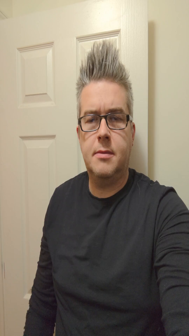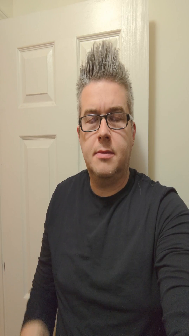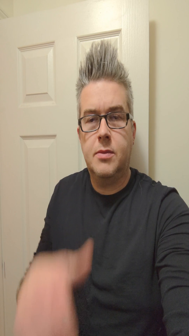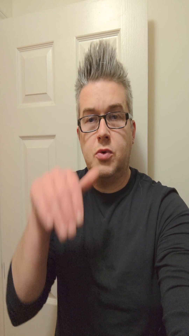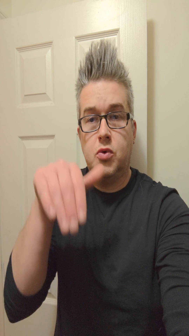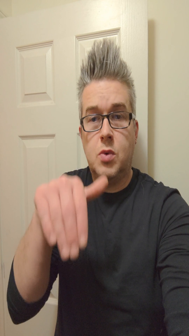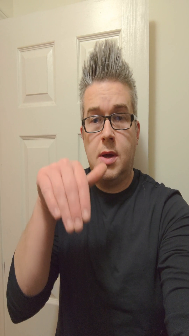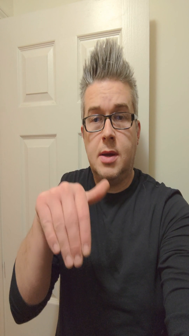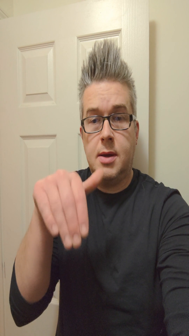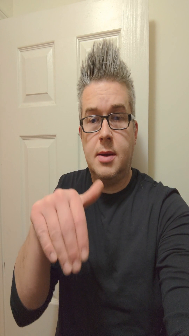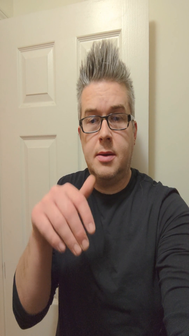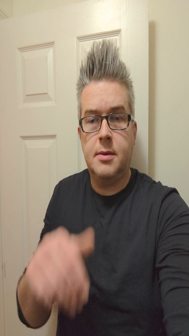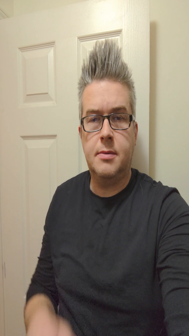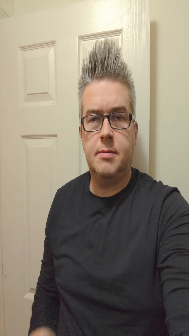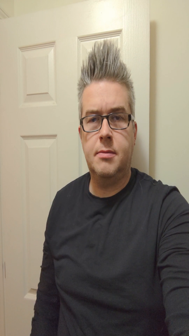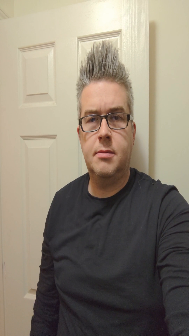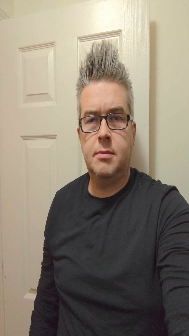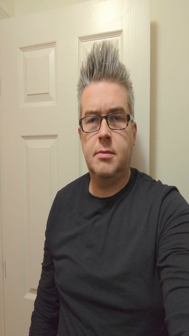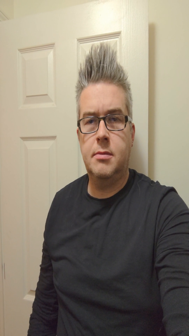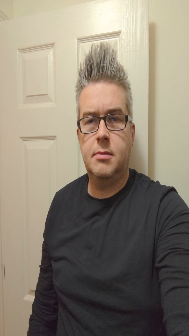night